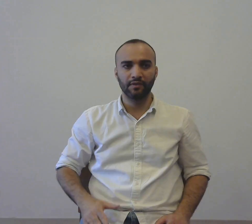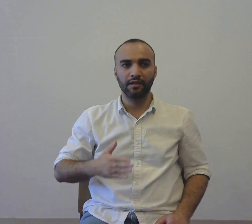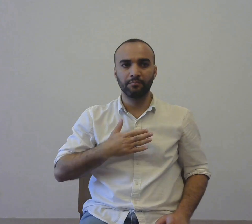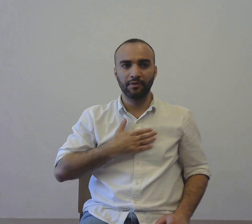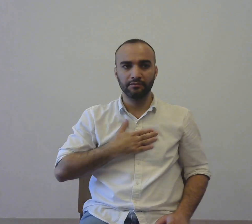mən